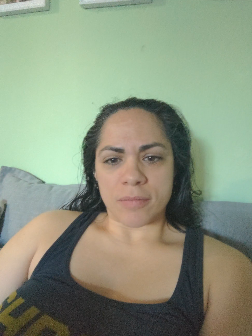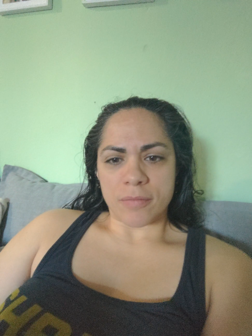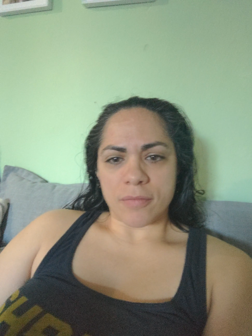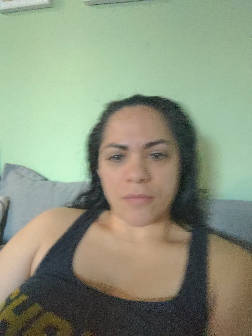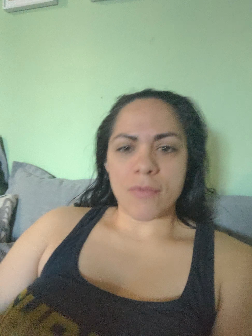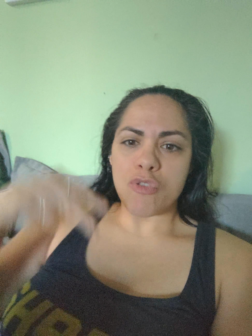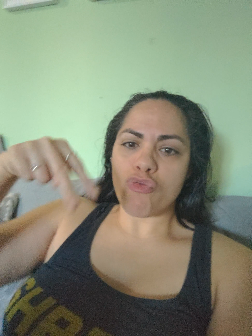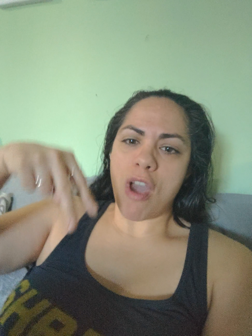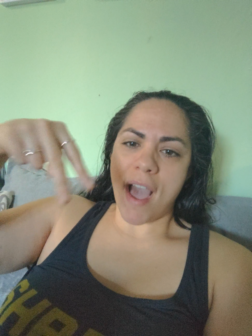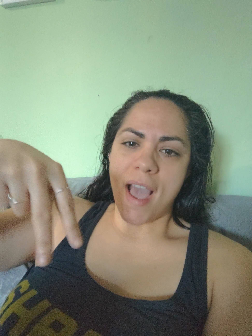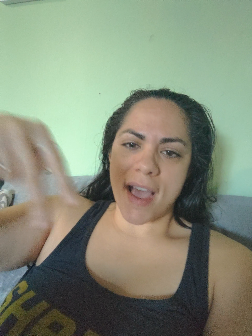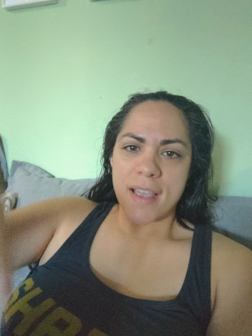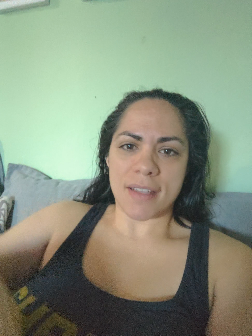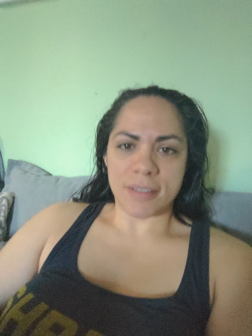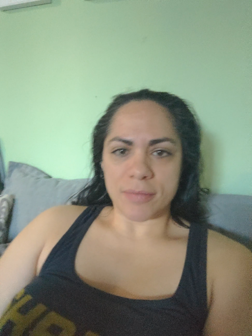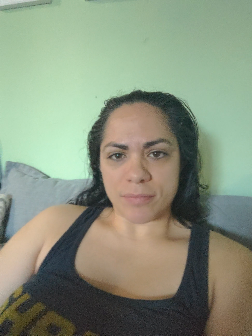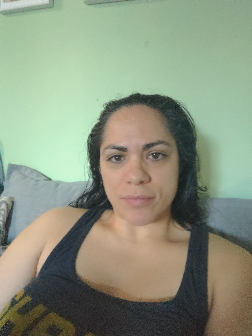ride